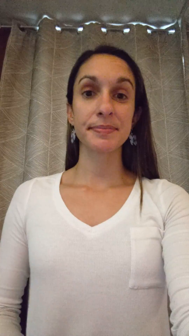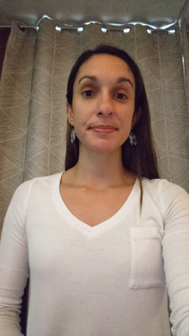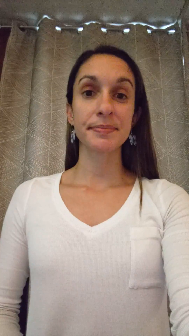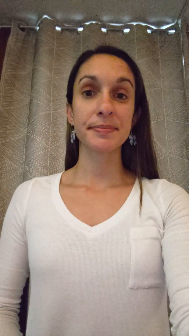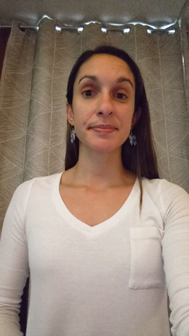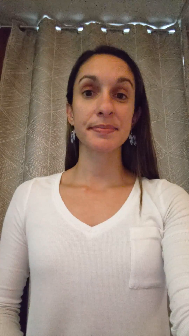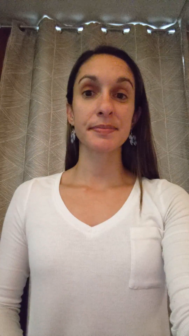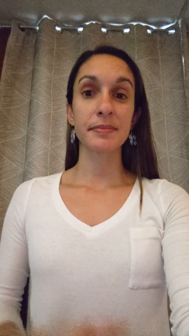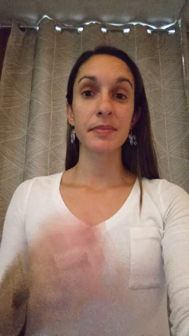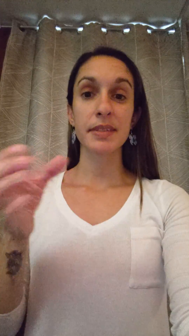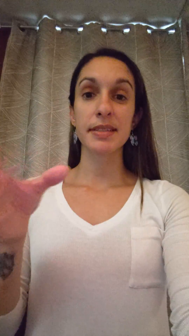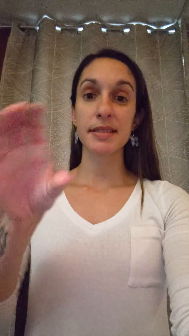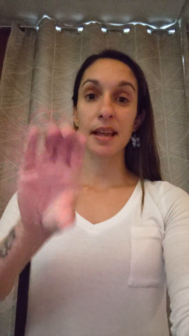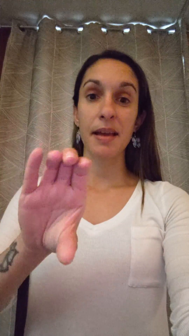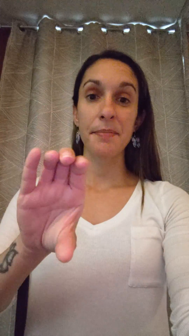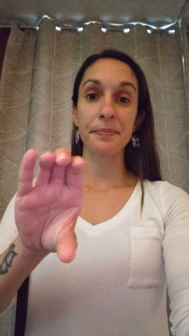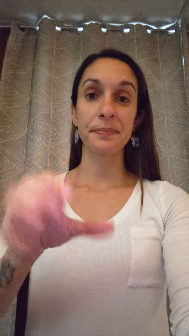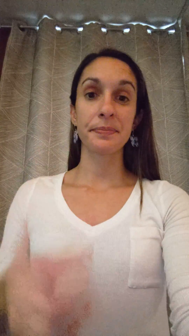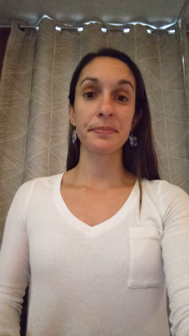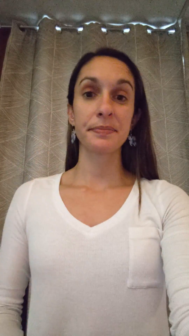dump